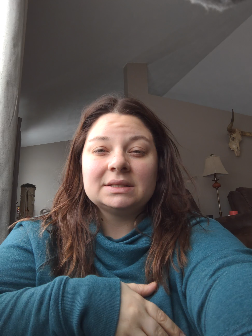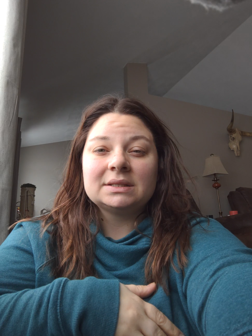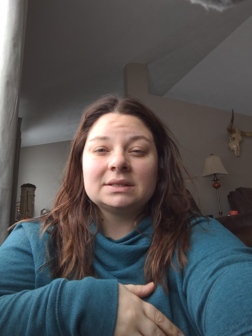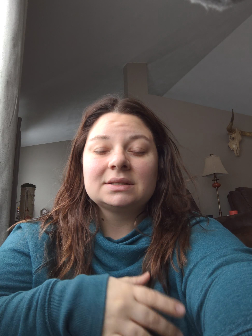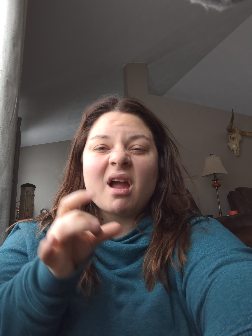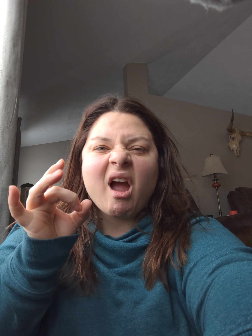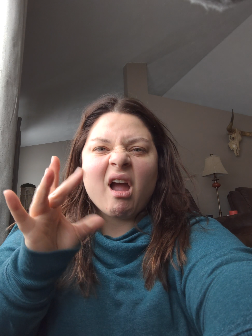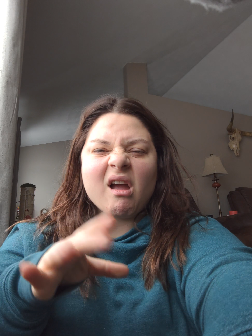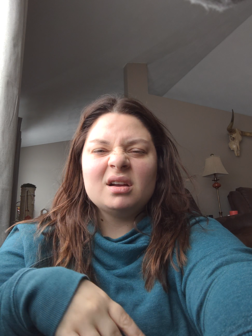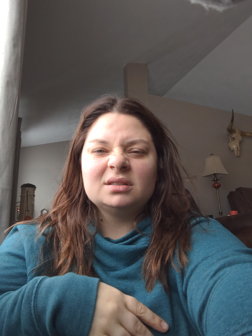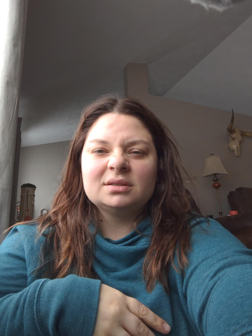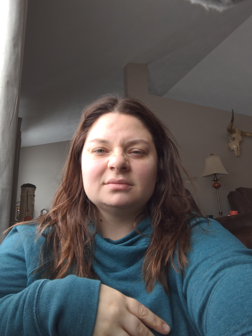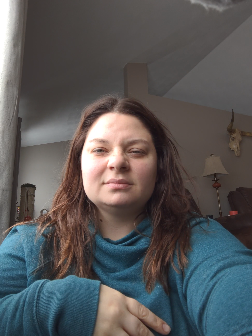hate